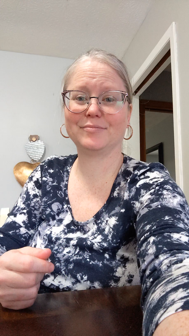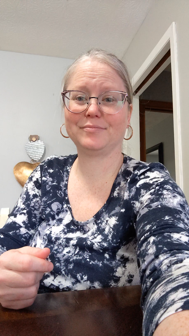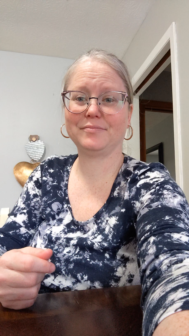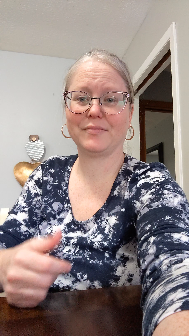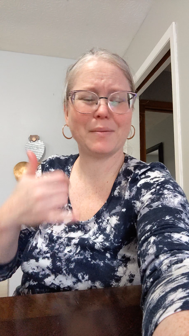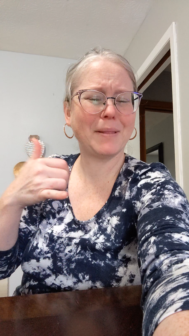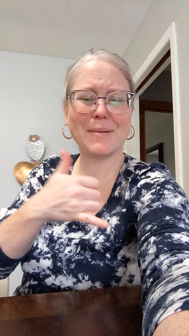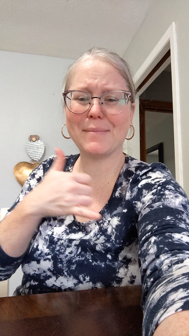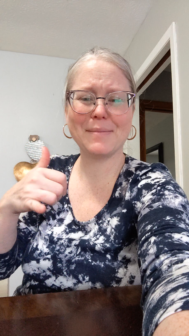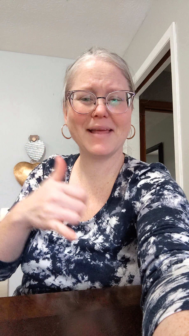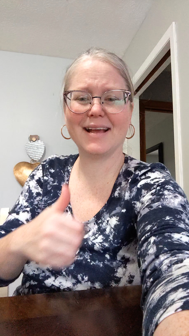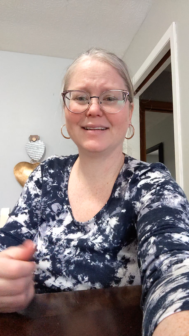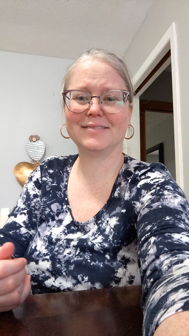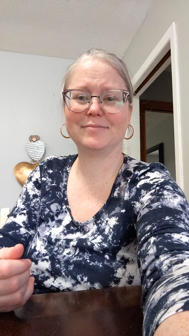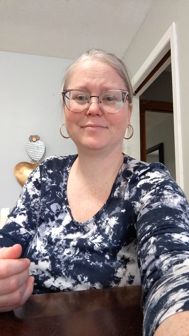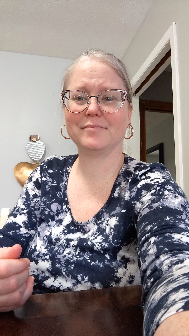play